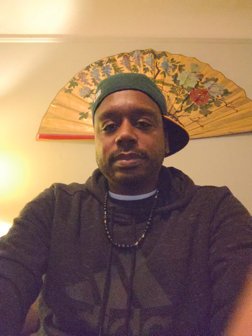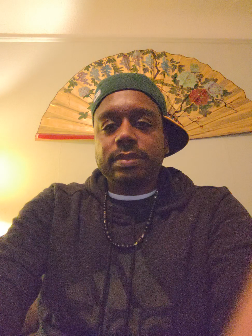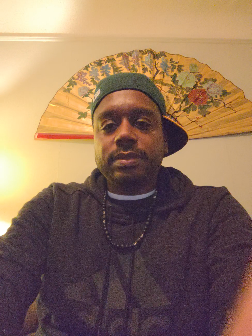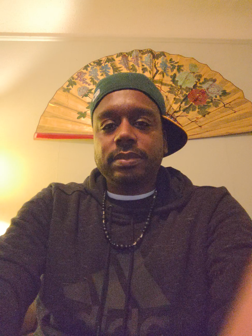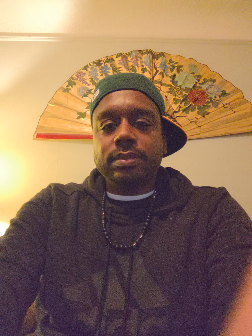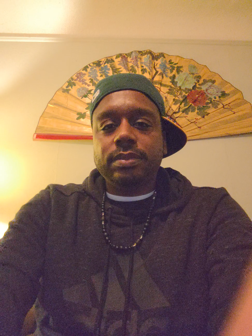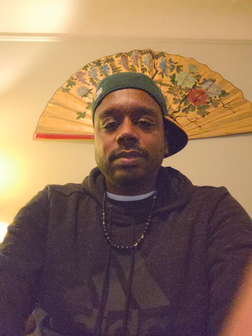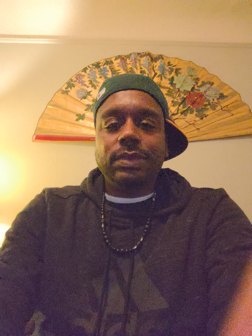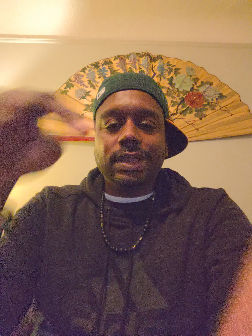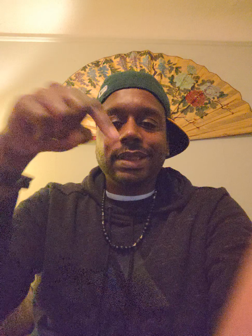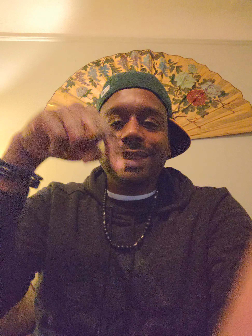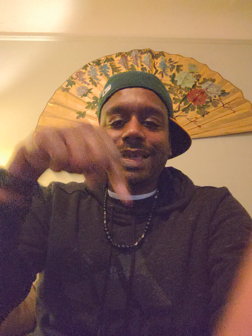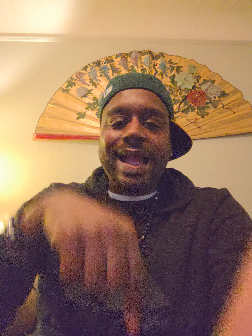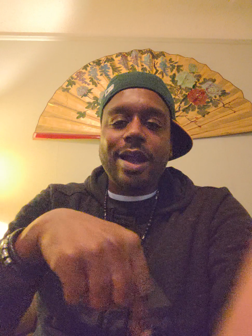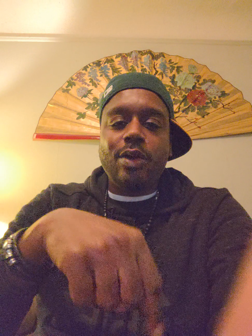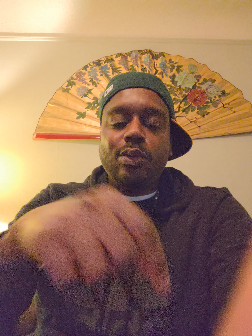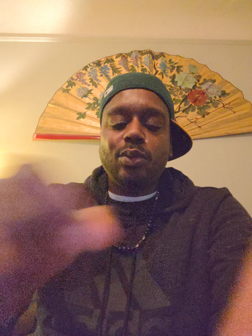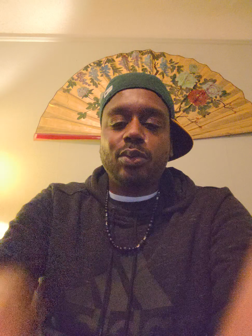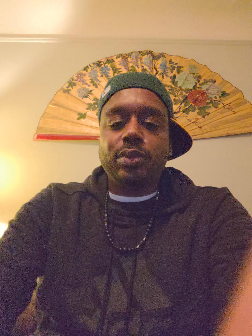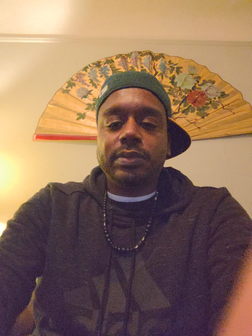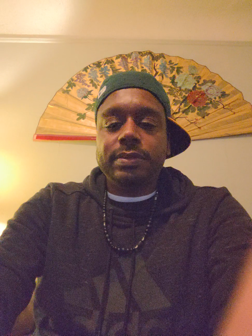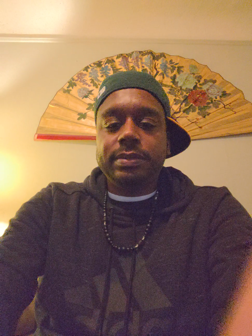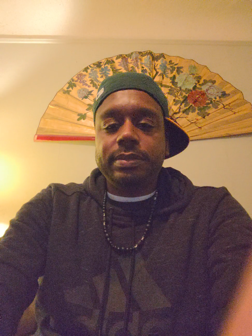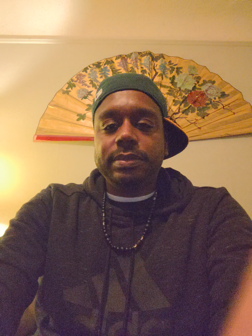down